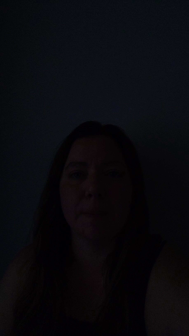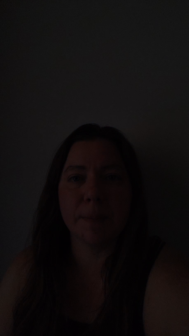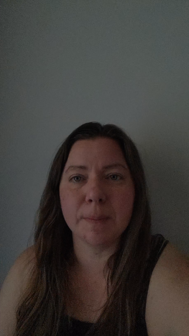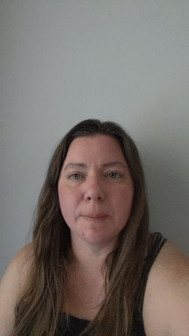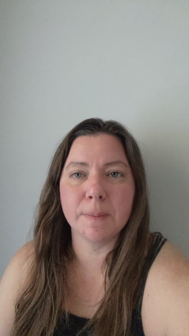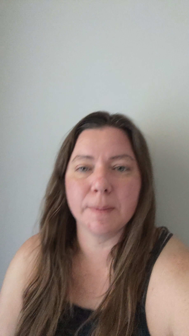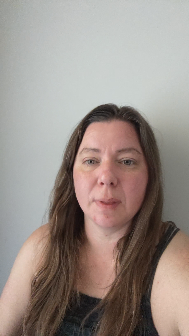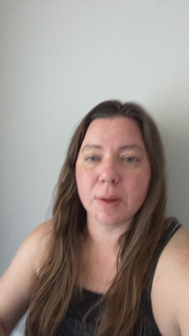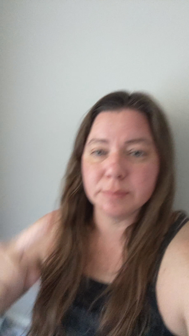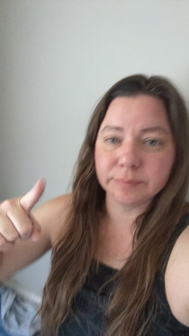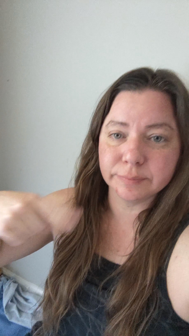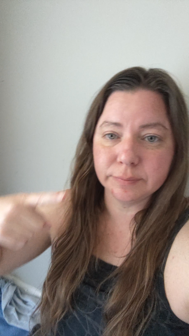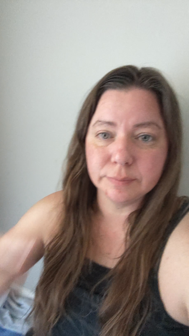about